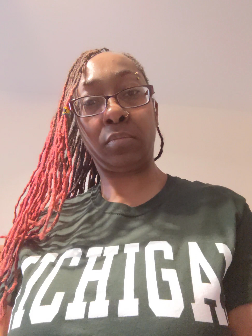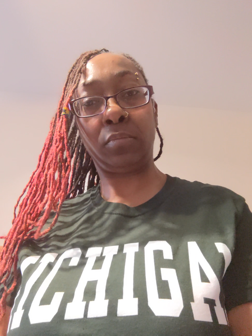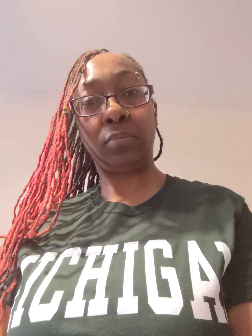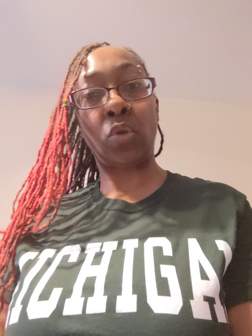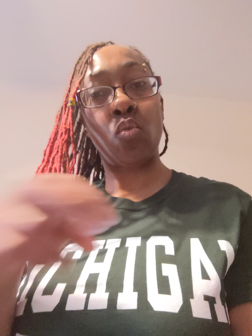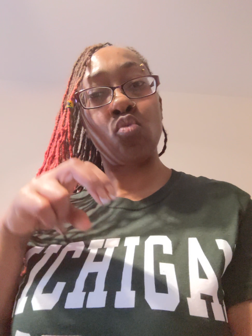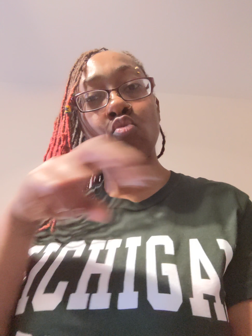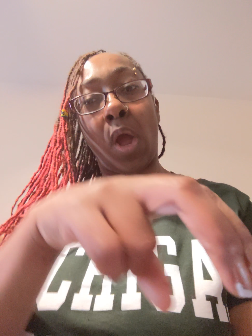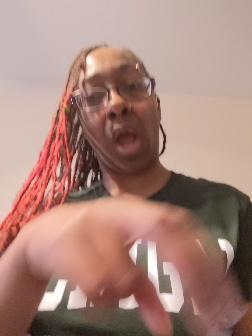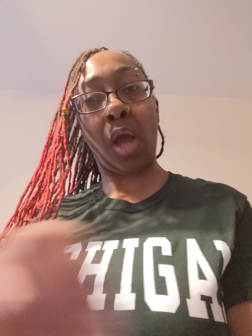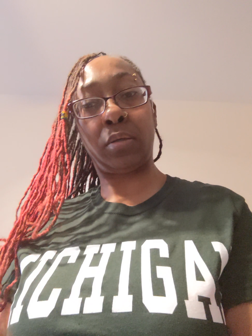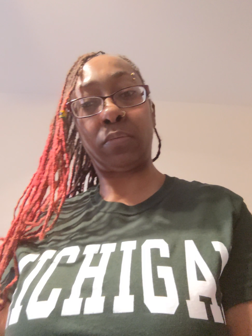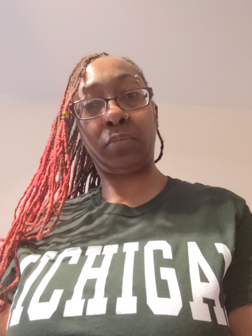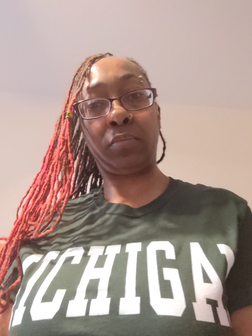ride